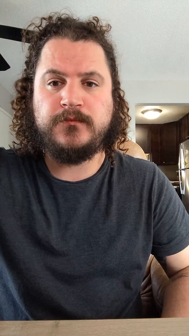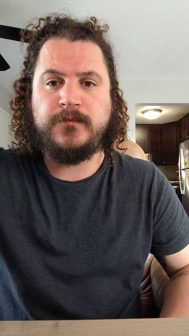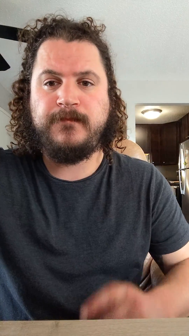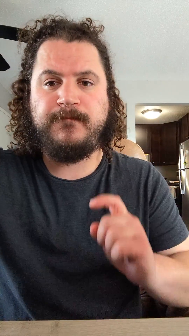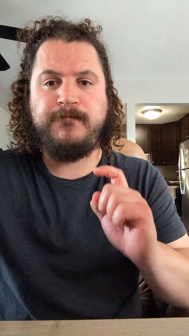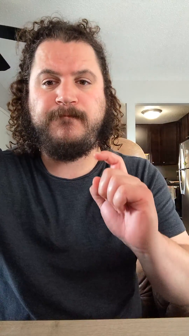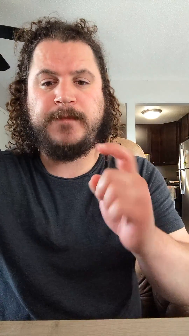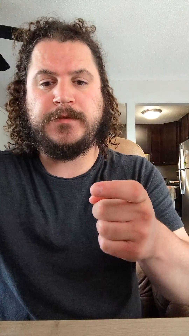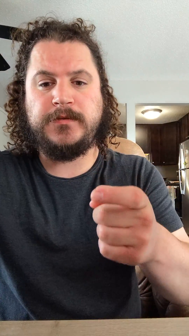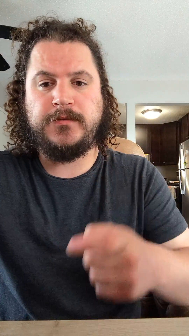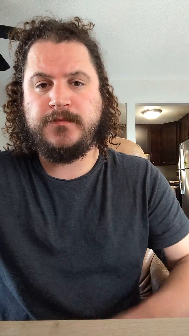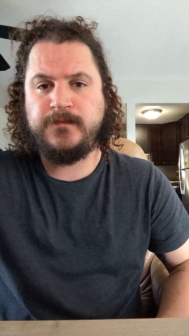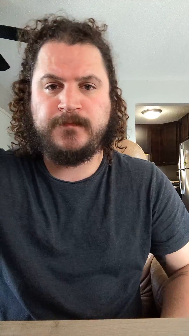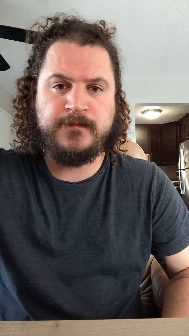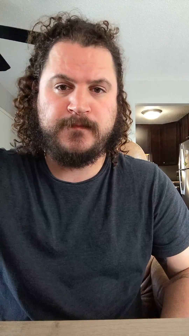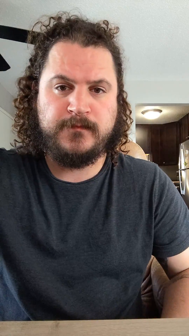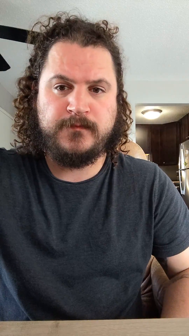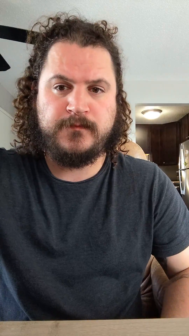present